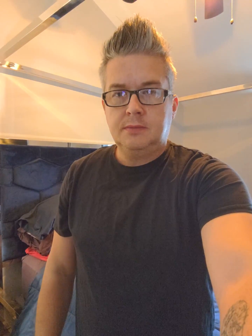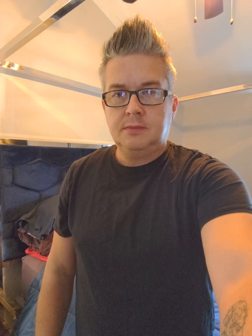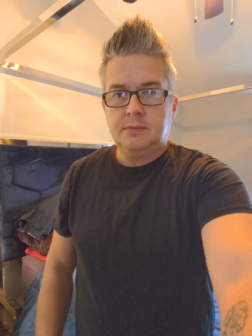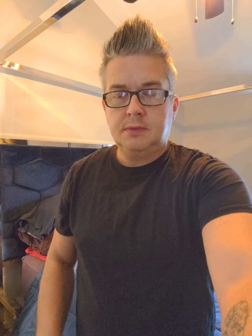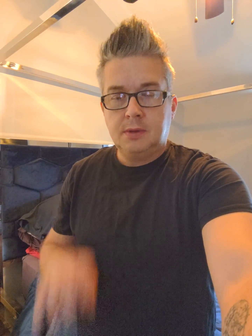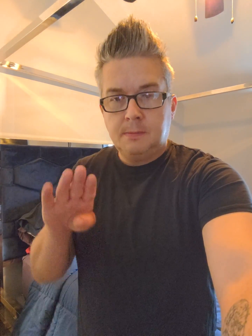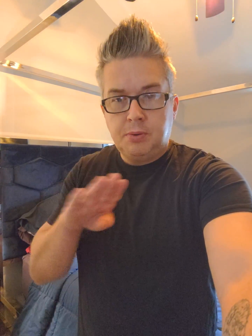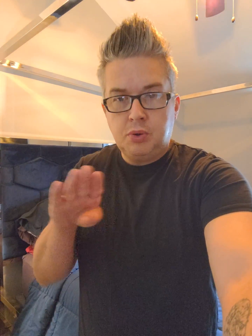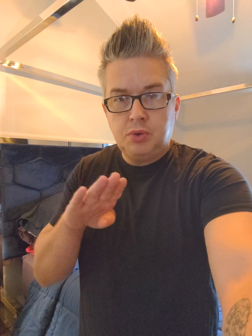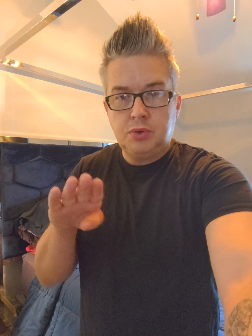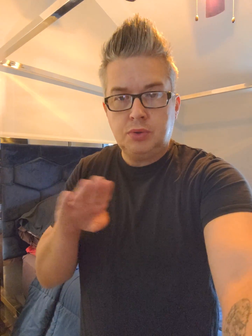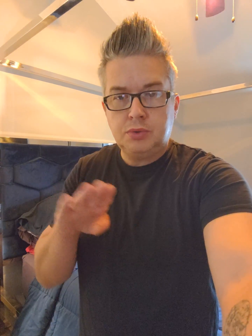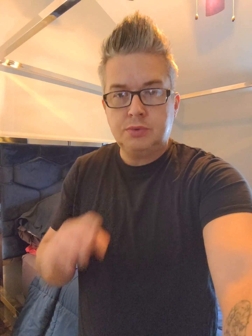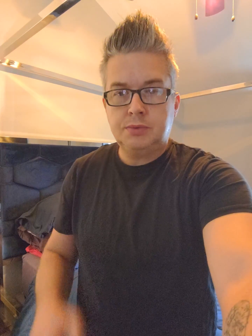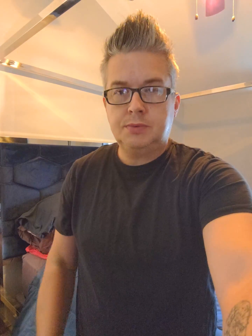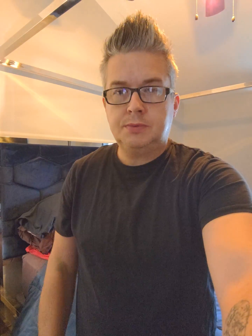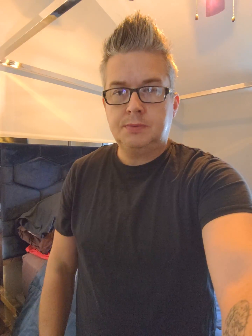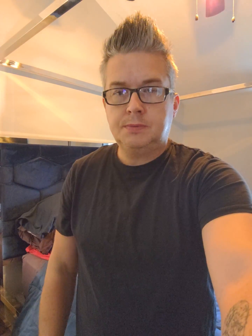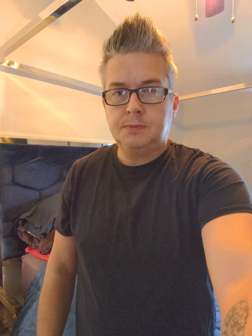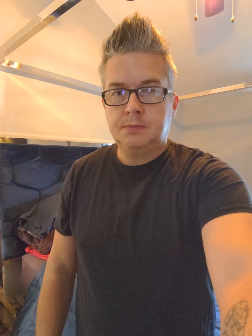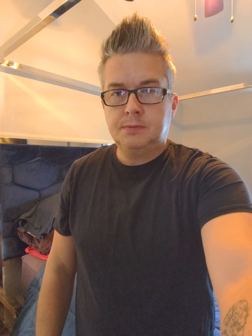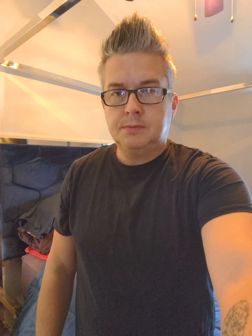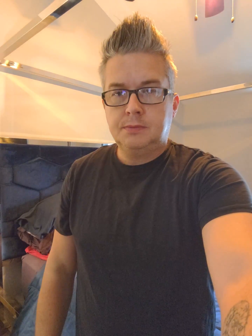boots